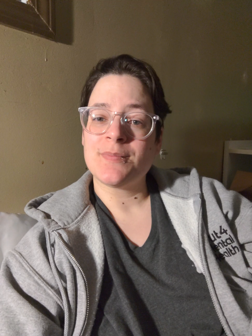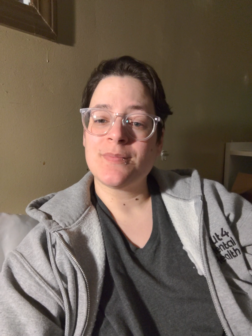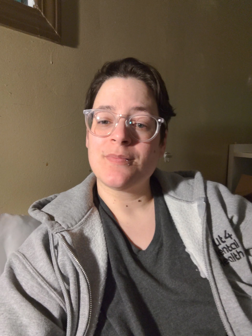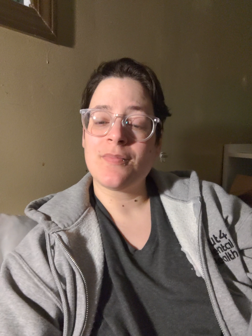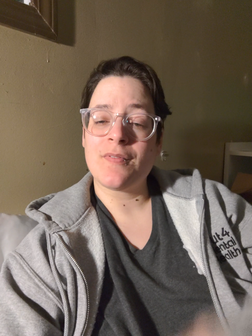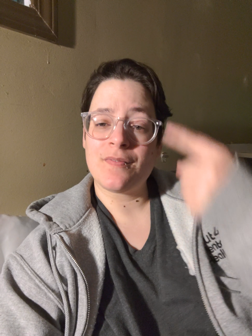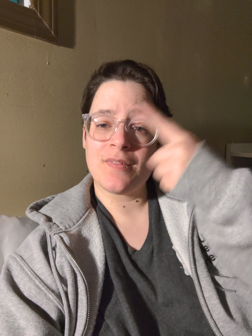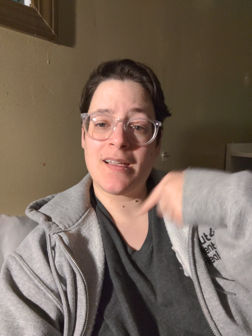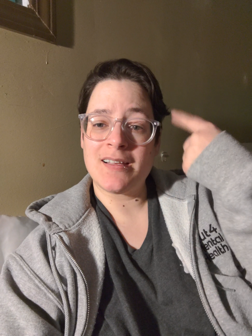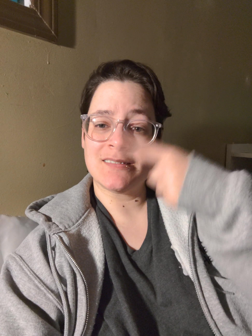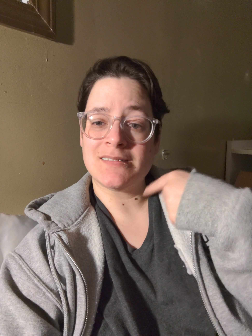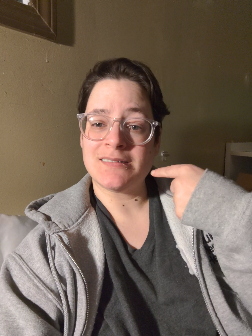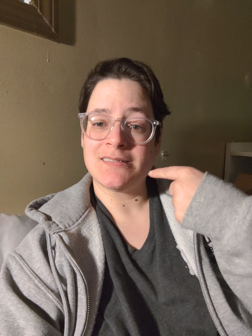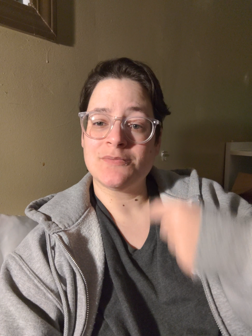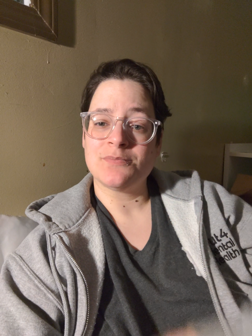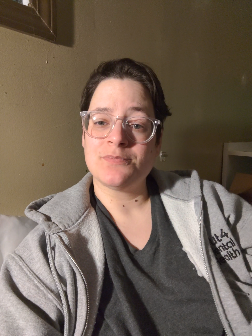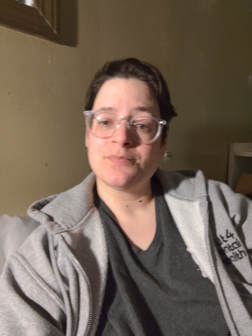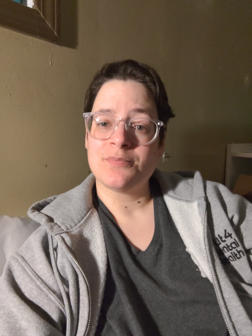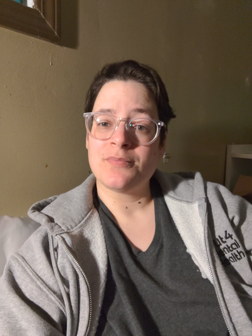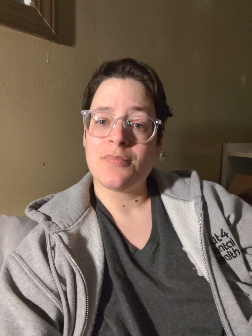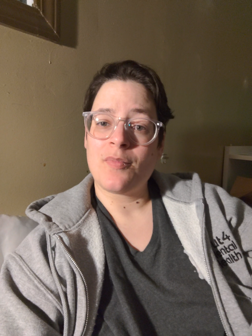face